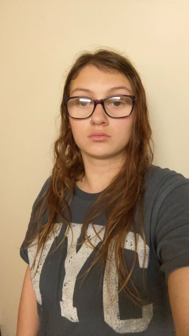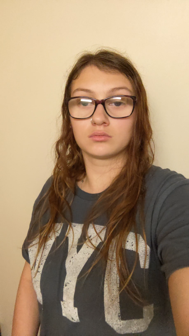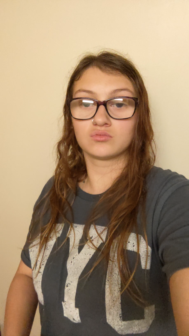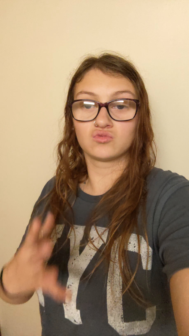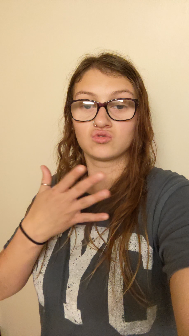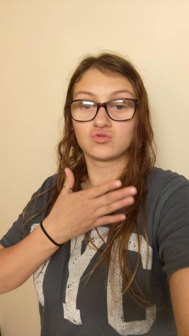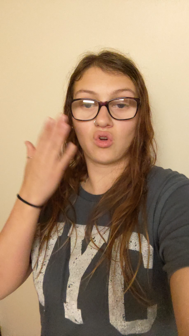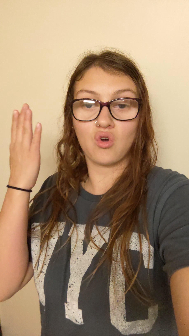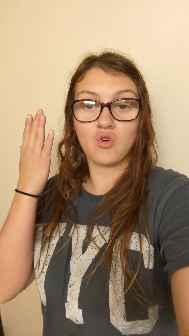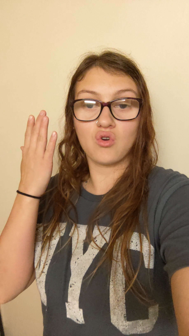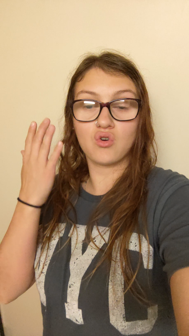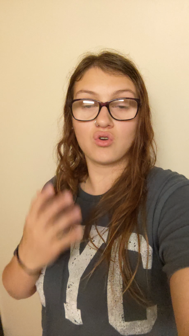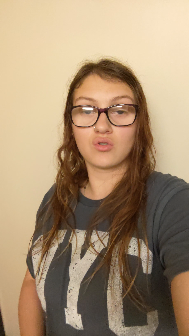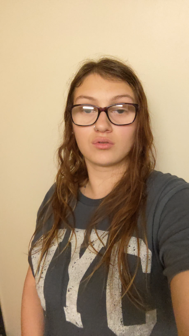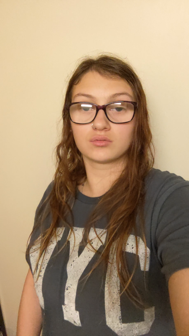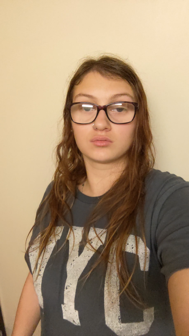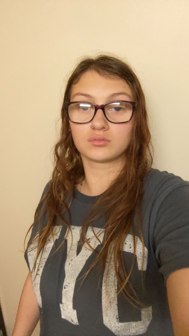all gone